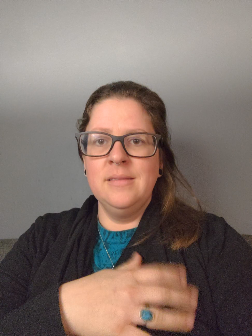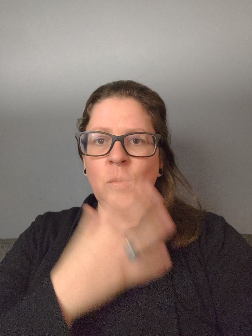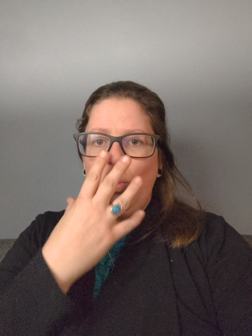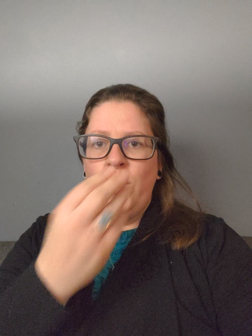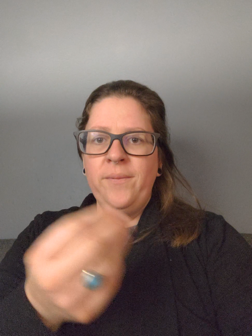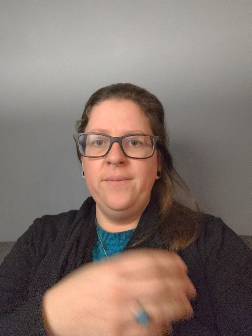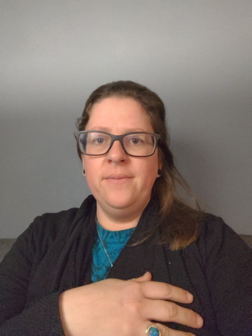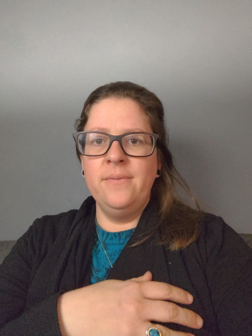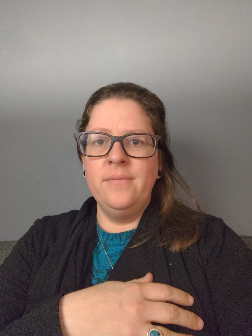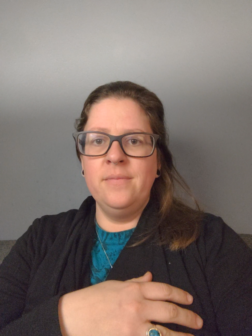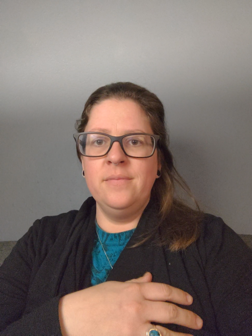wolf